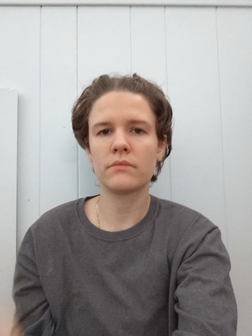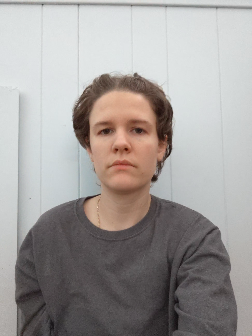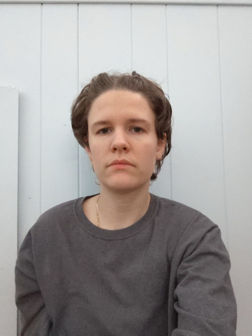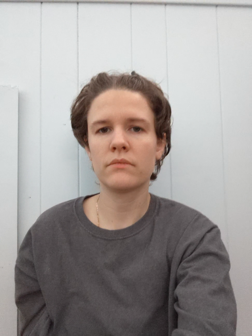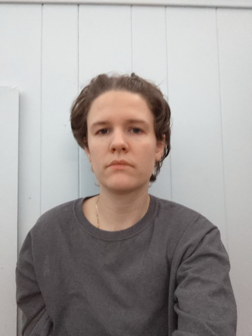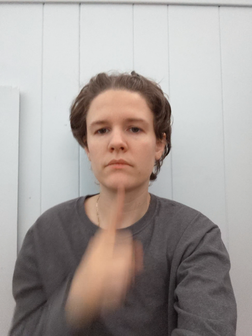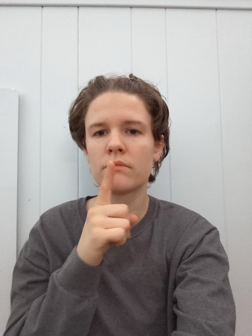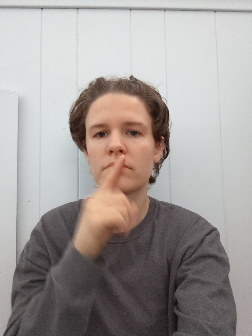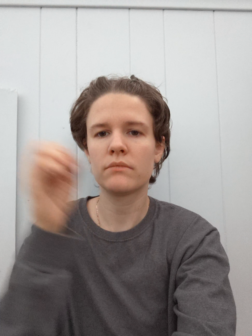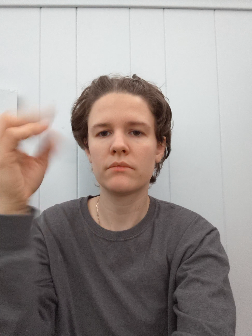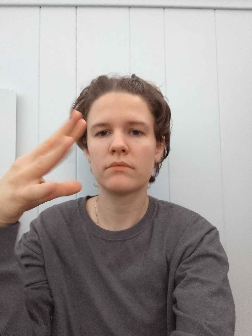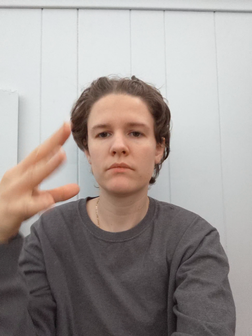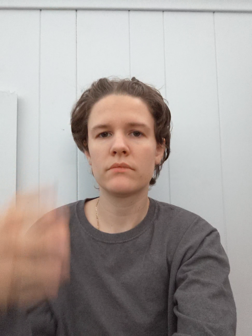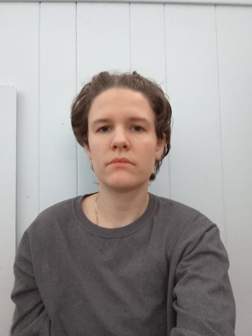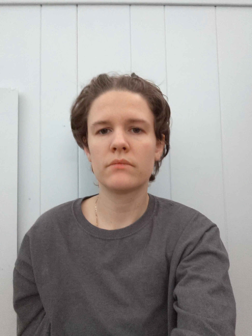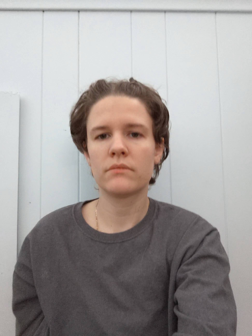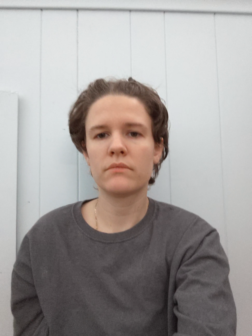lamp